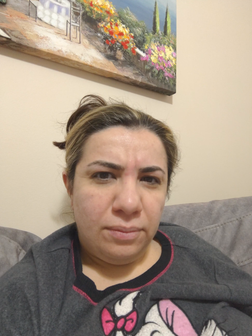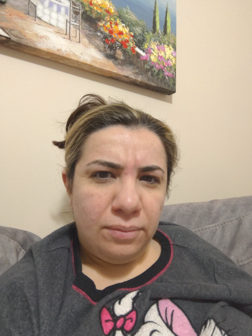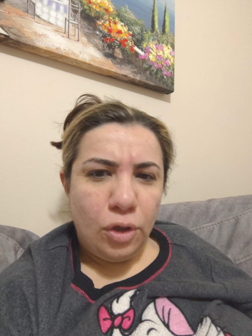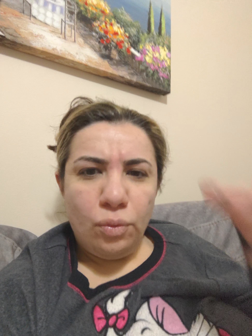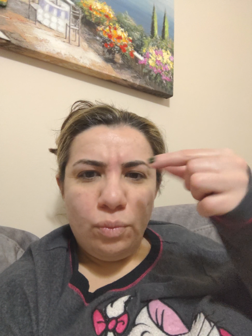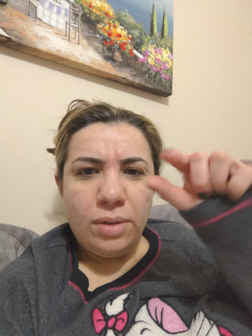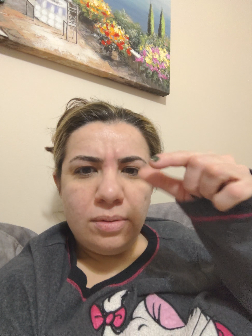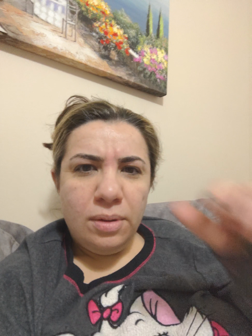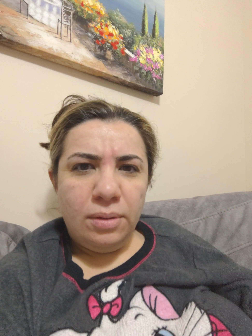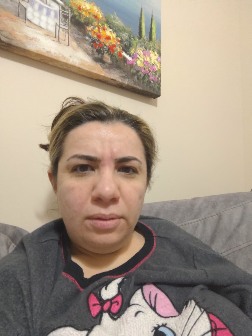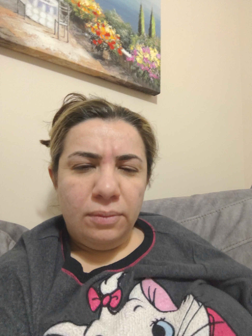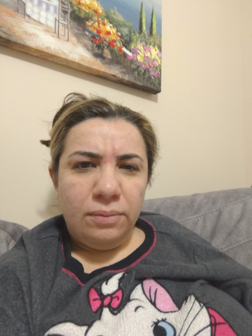green